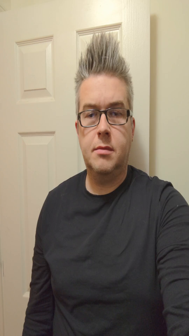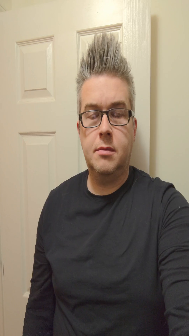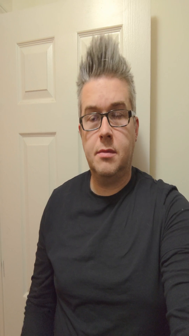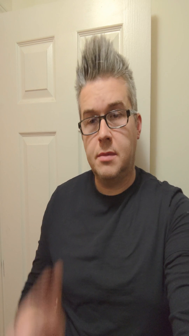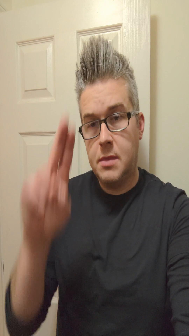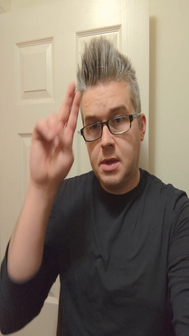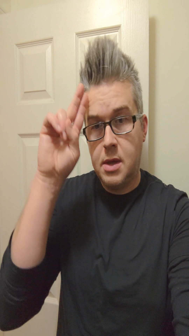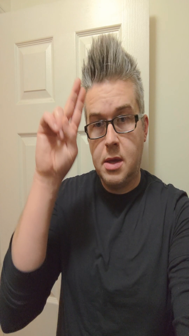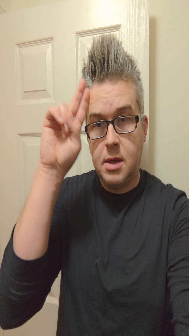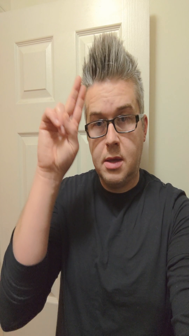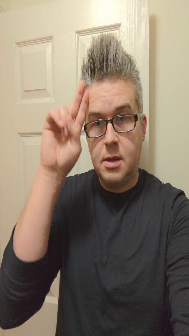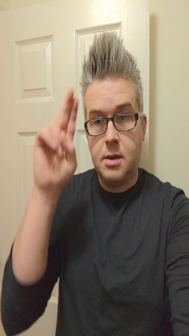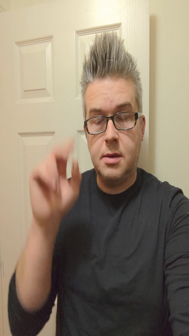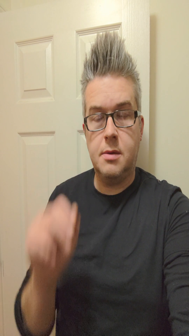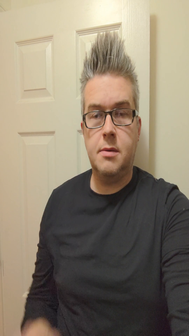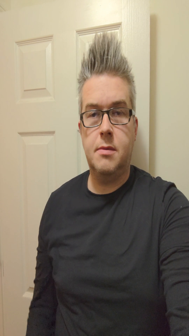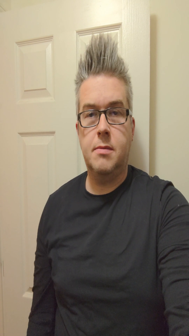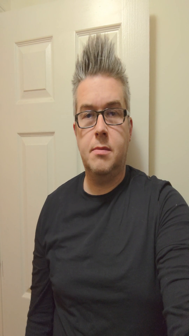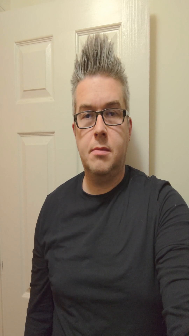uncle